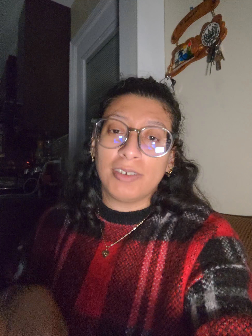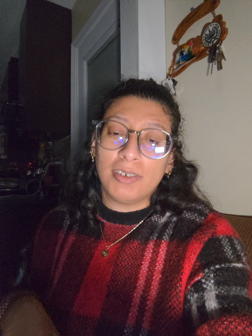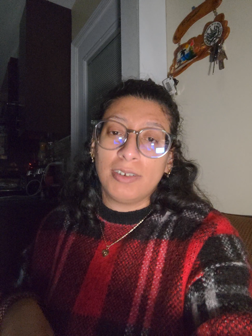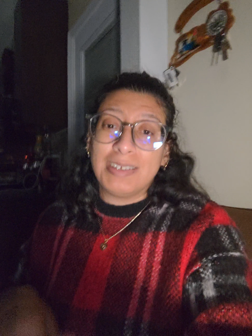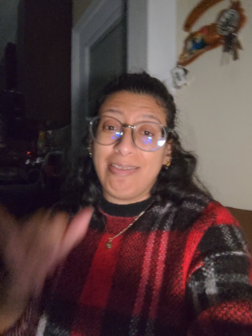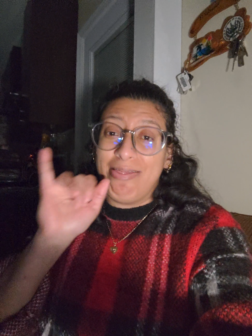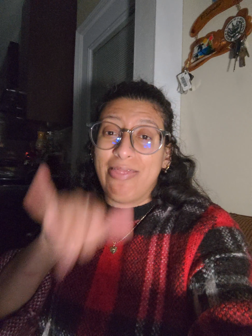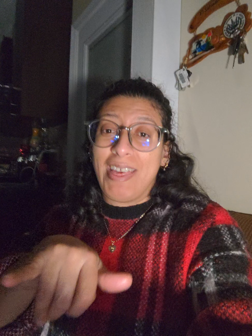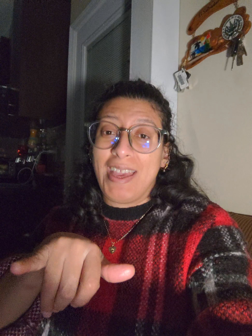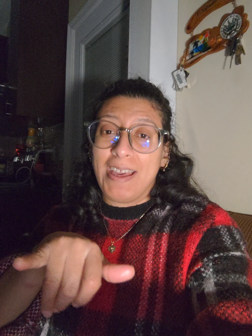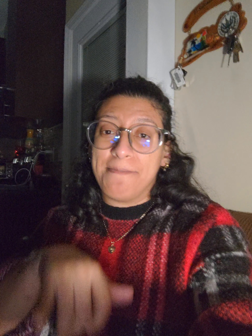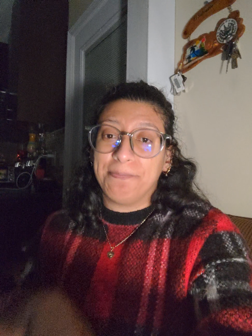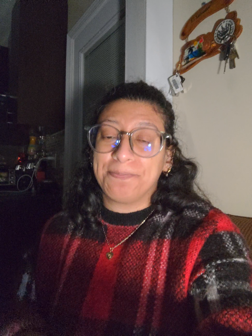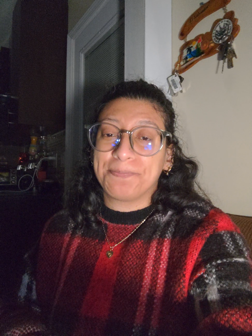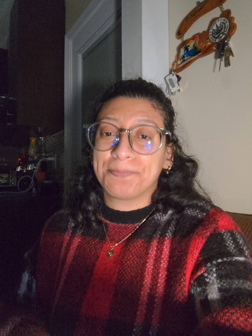that